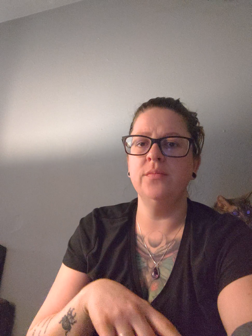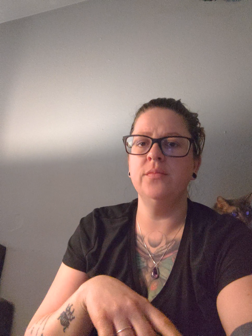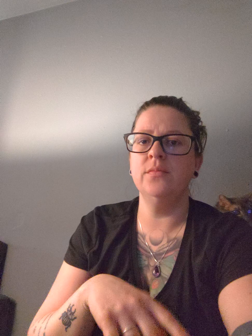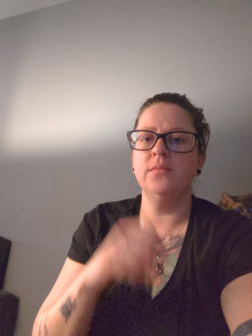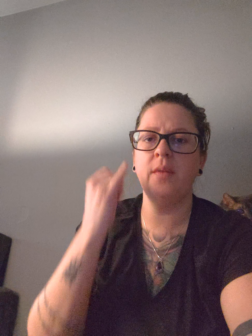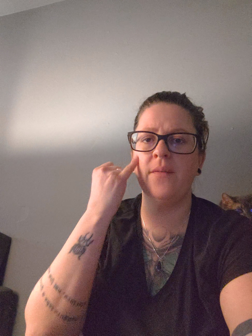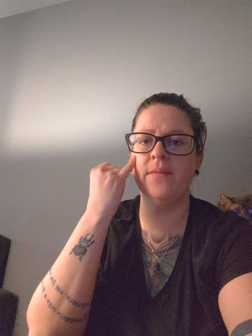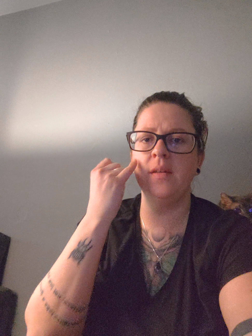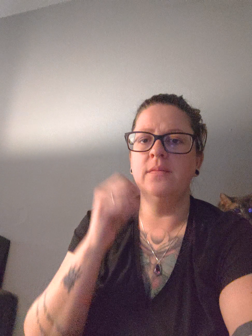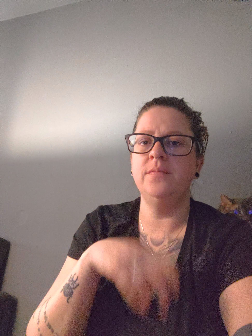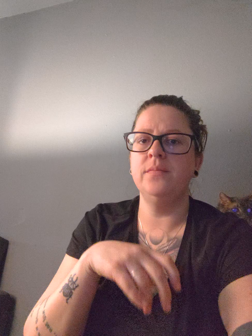if